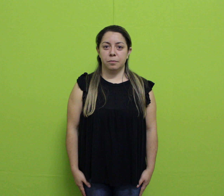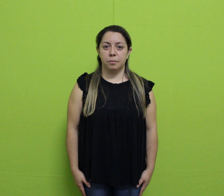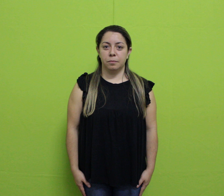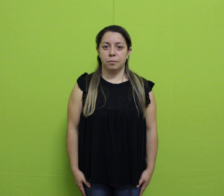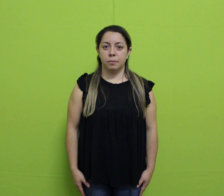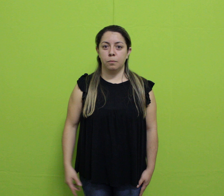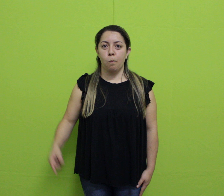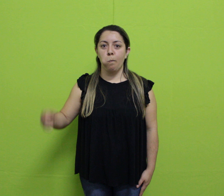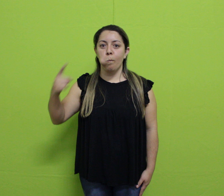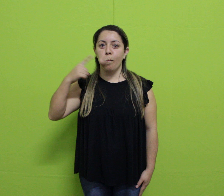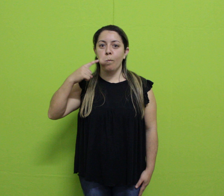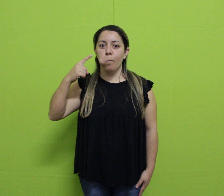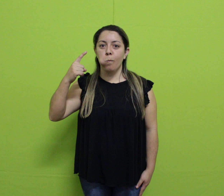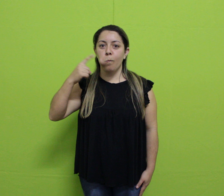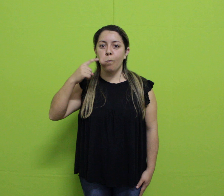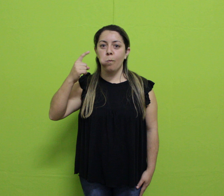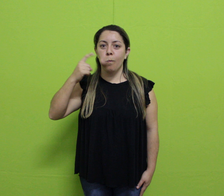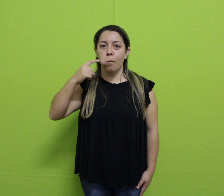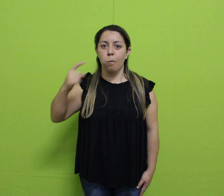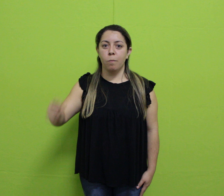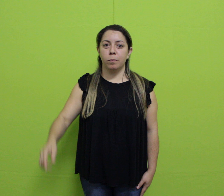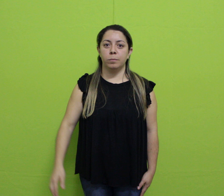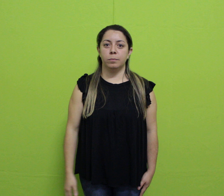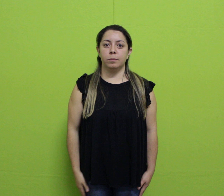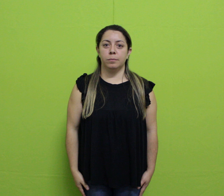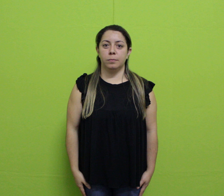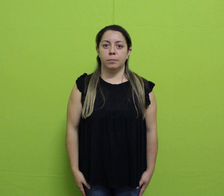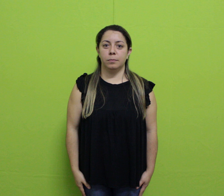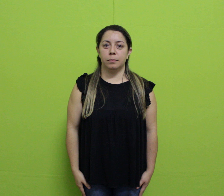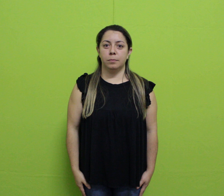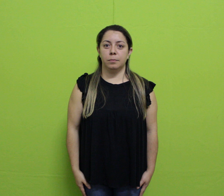bala